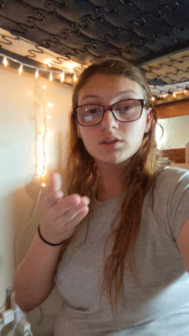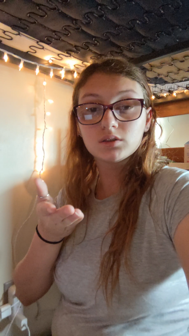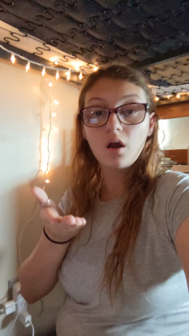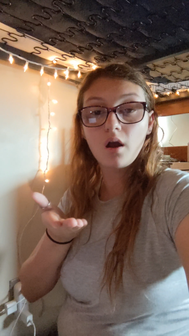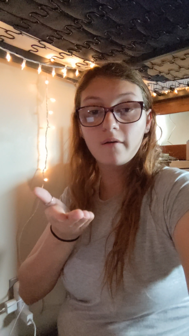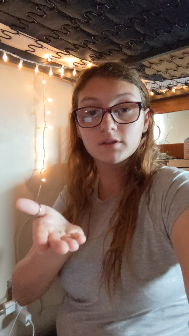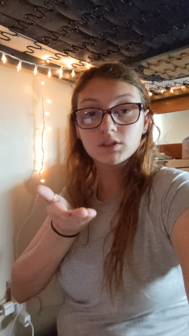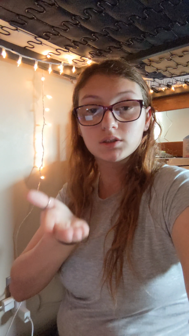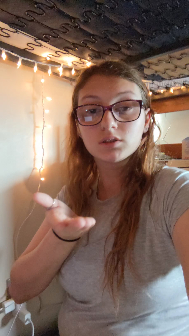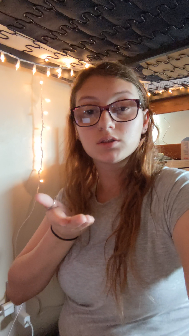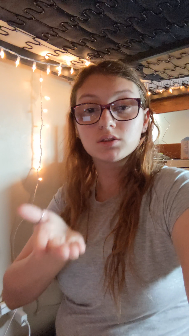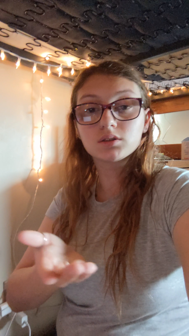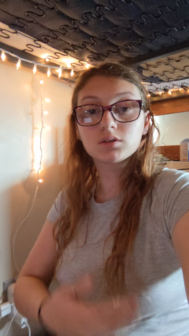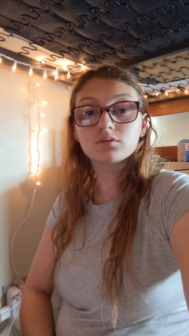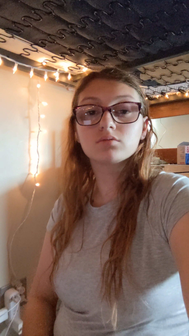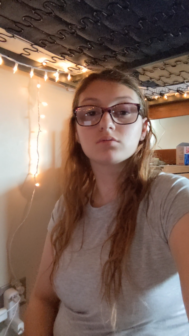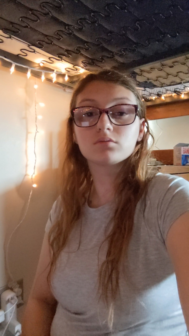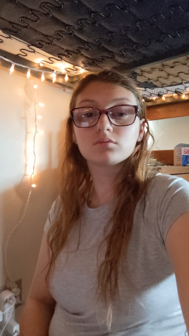oven